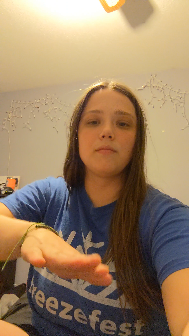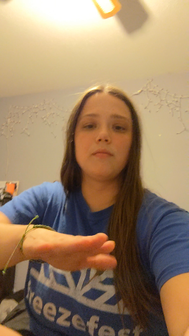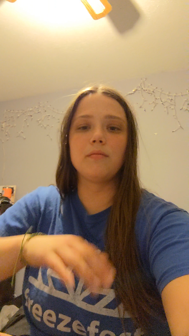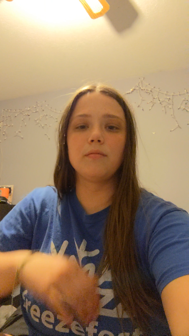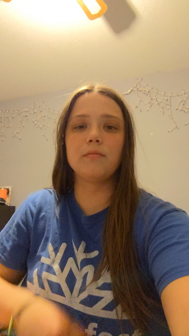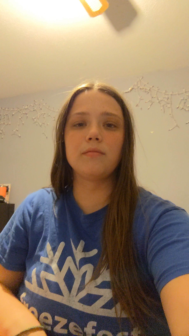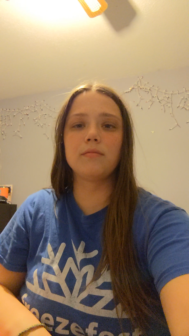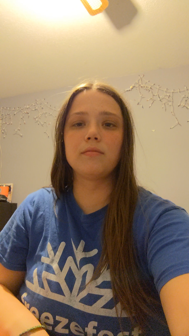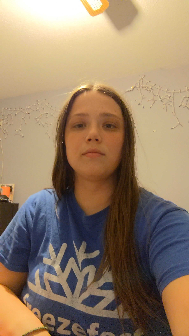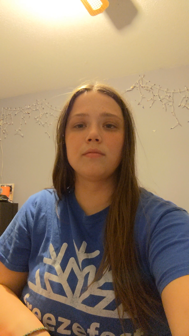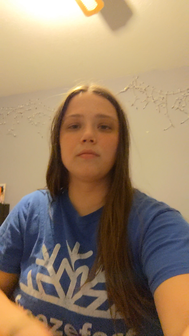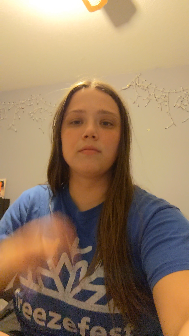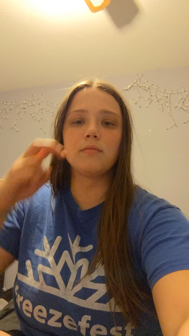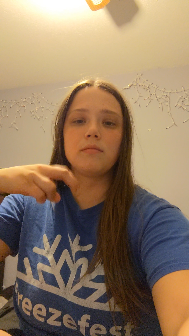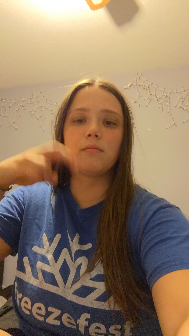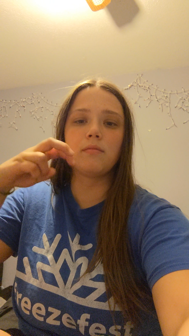potato